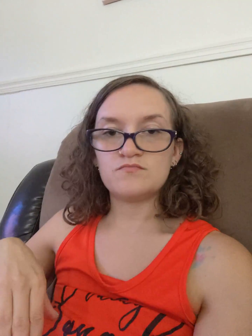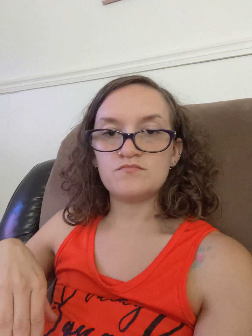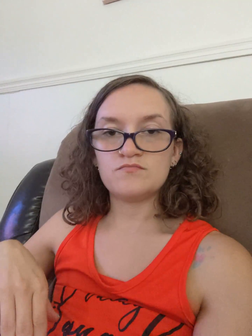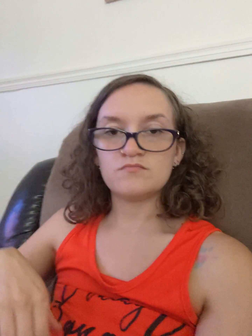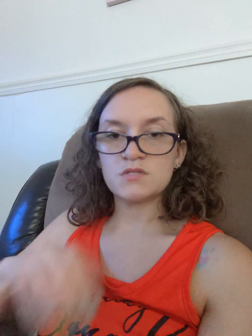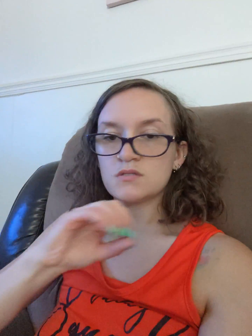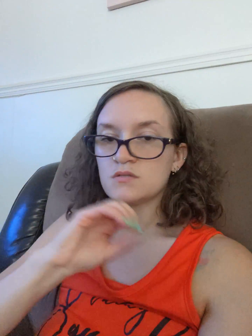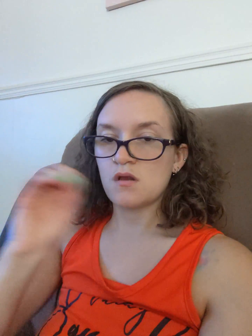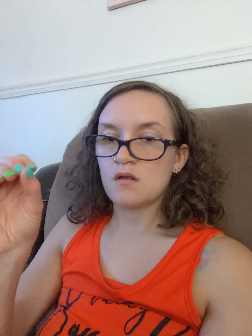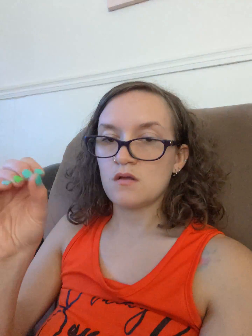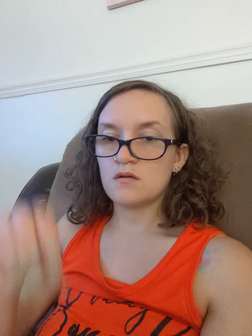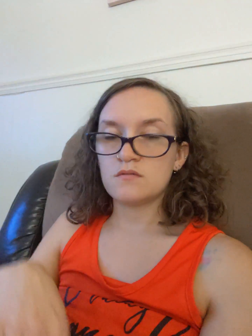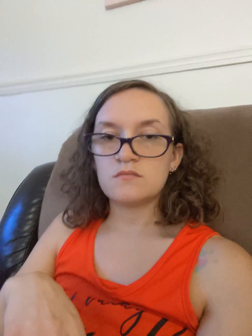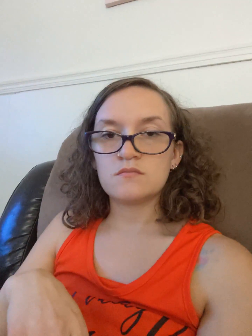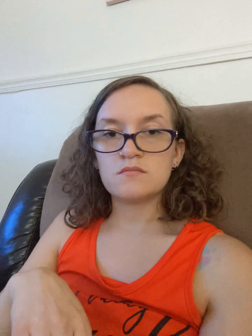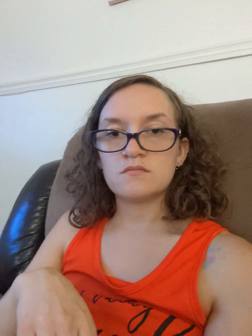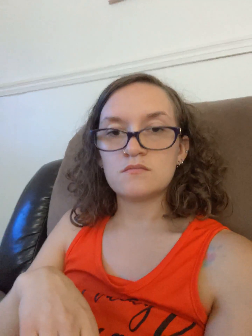none